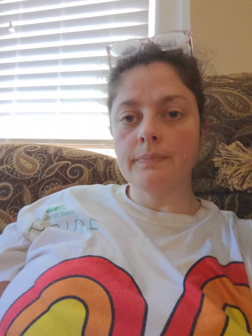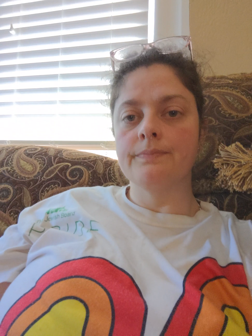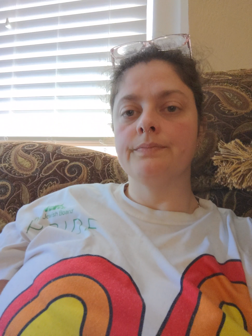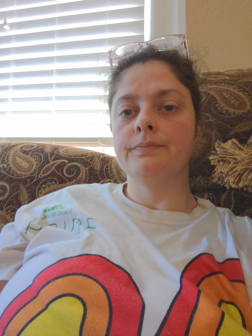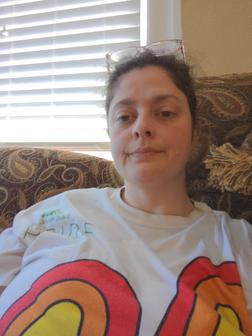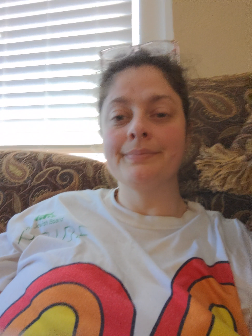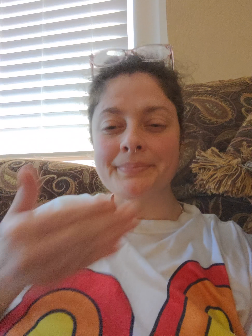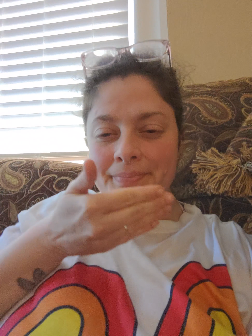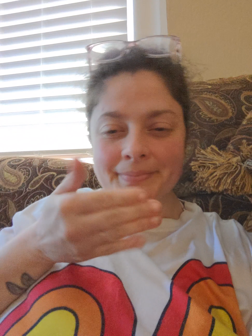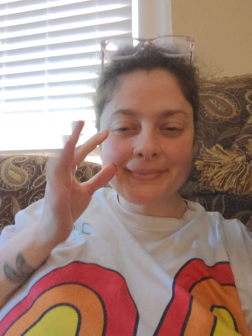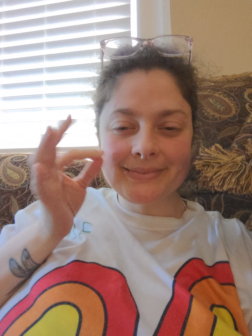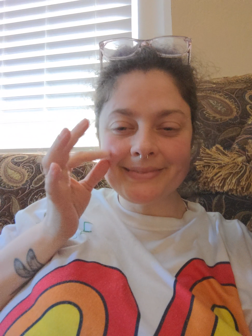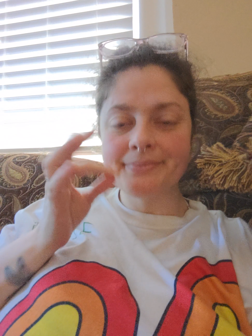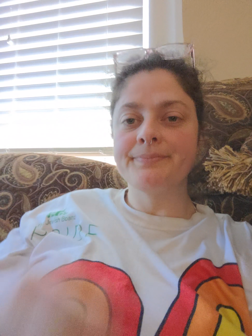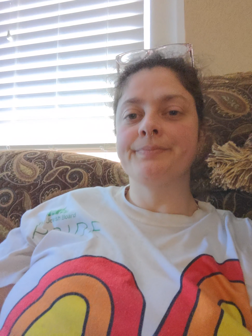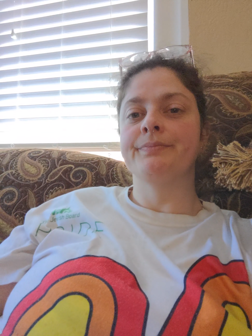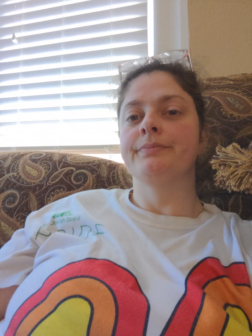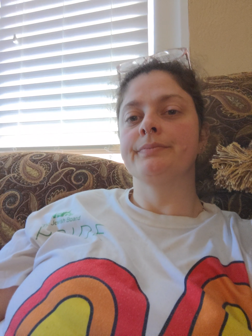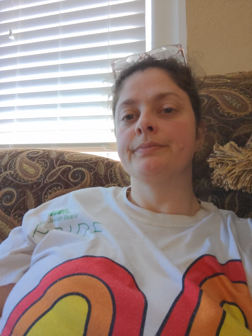kitty